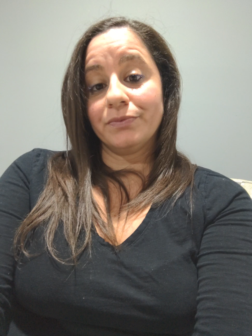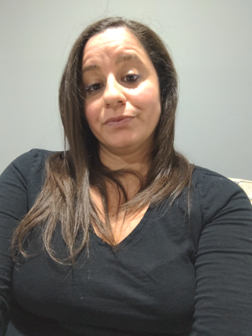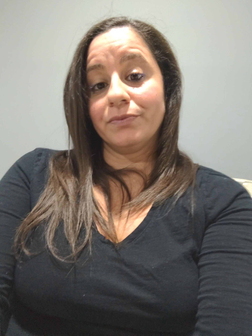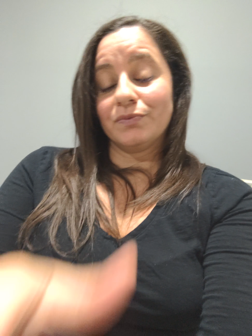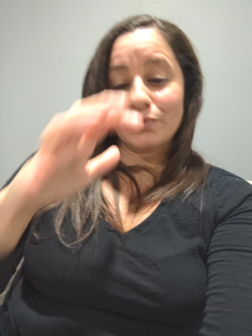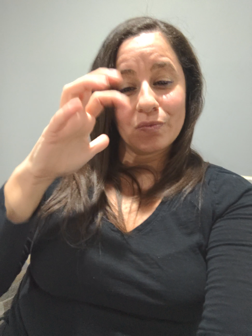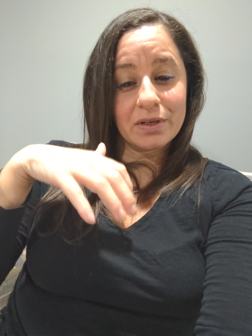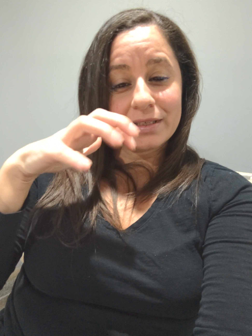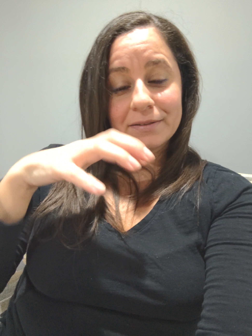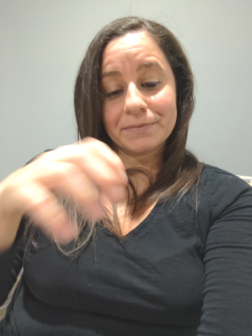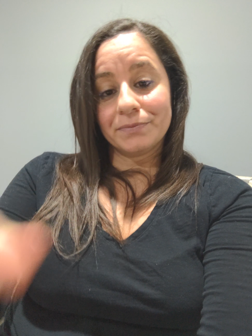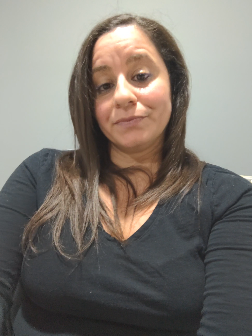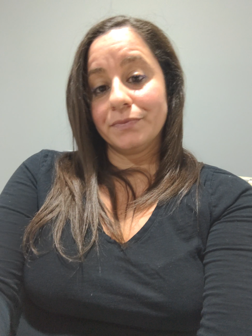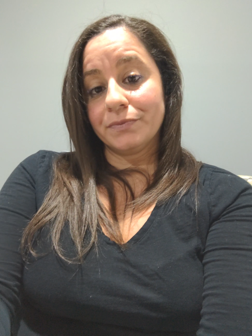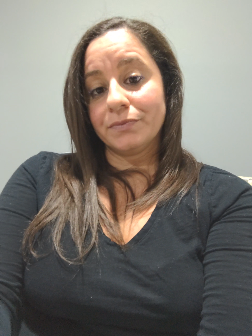rain